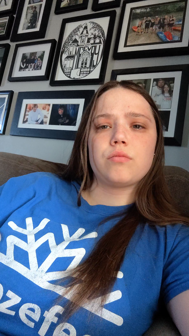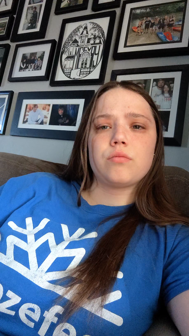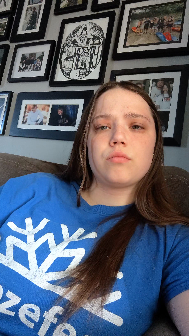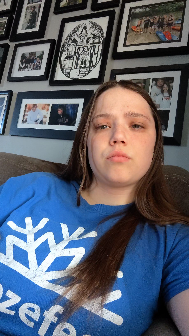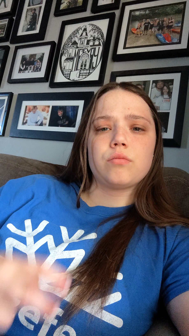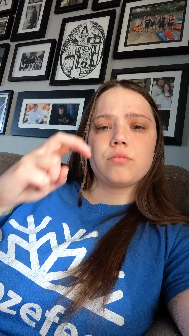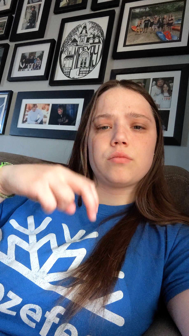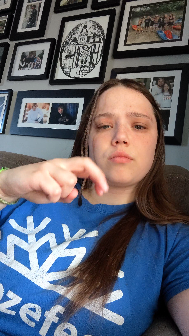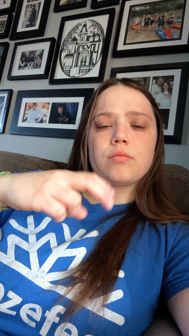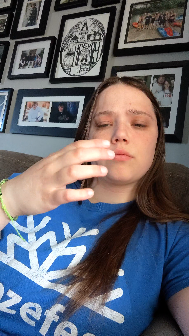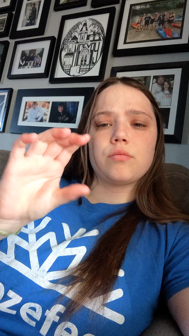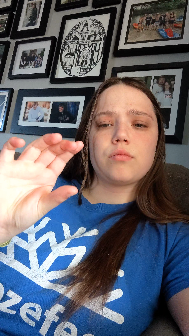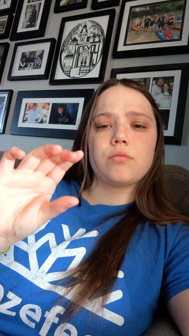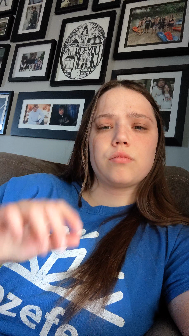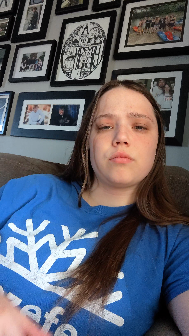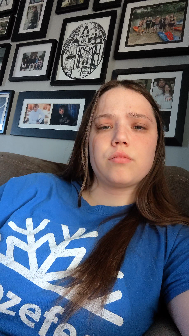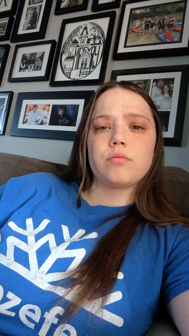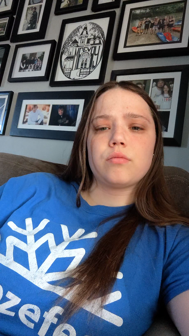potato chip